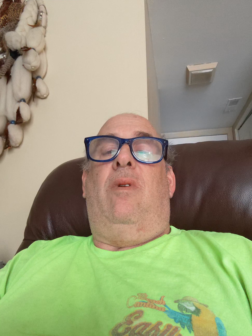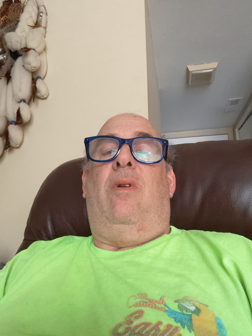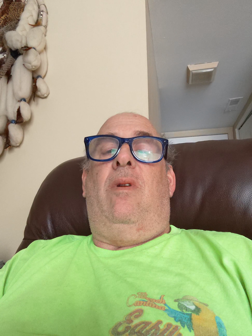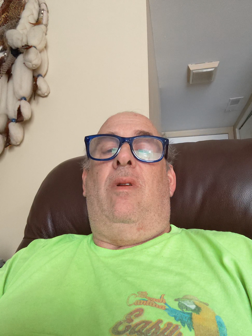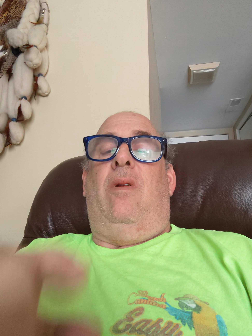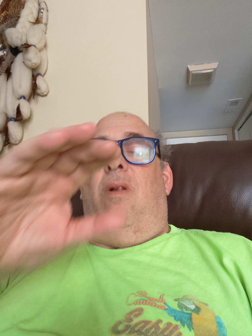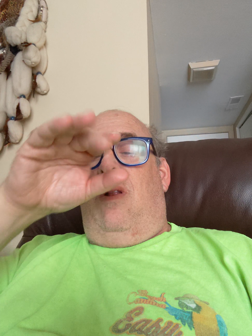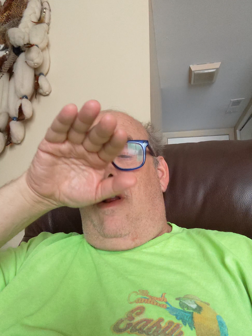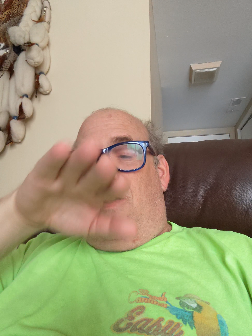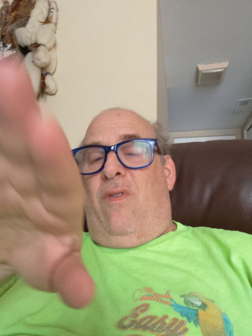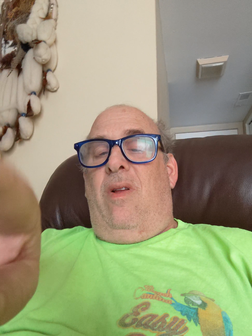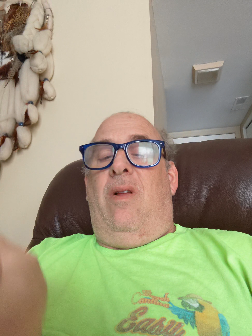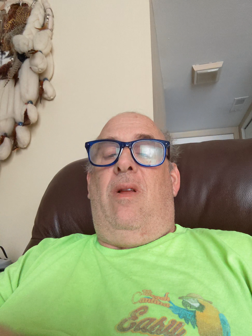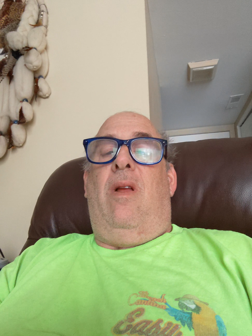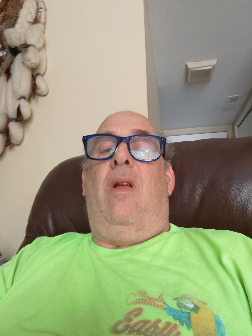elephant